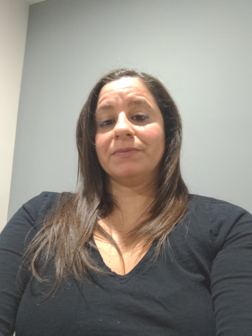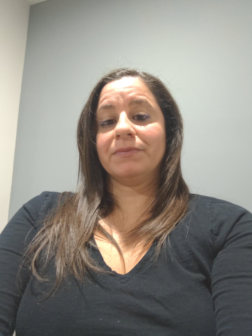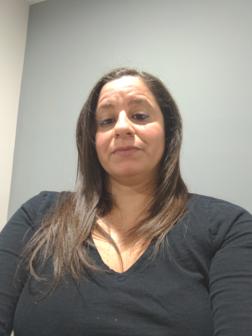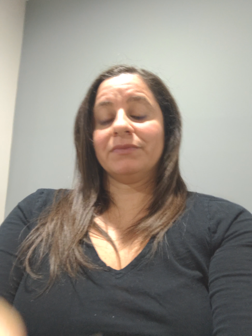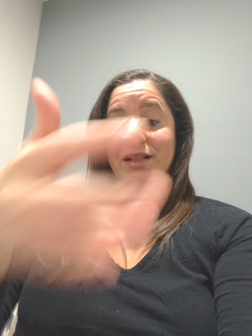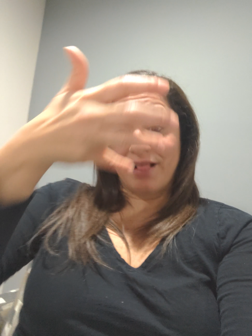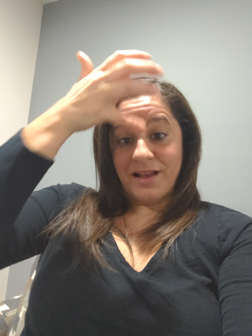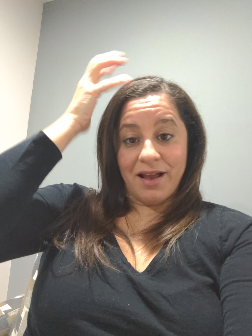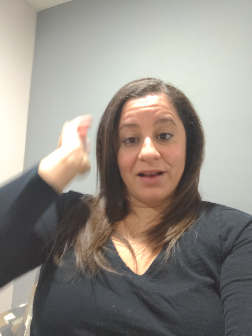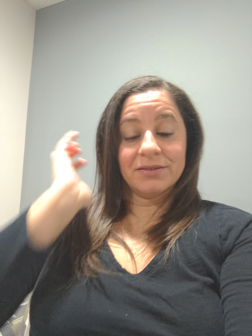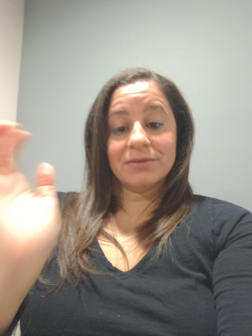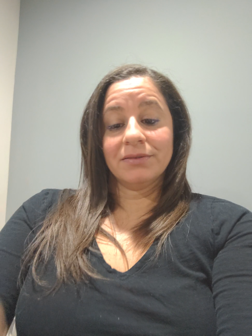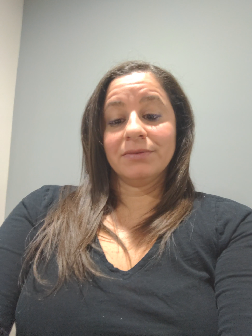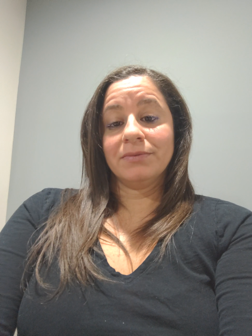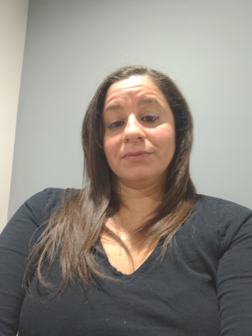lion